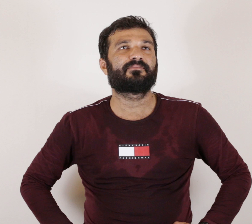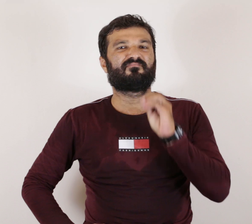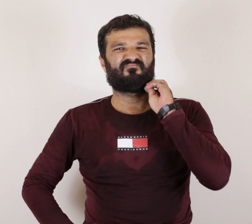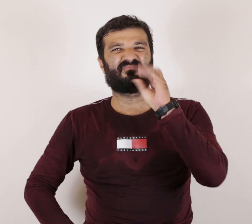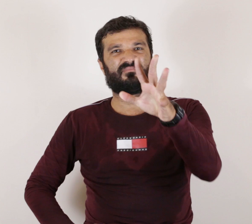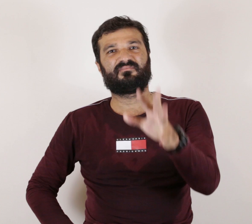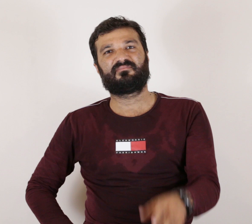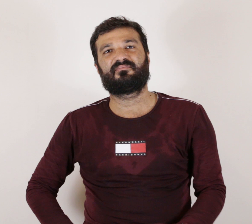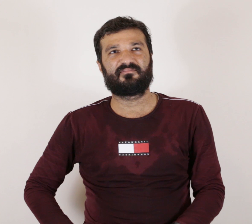bad